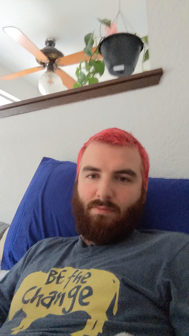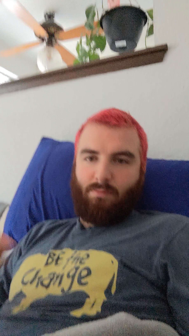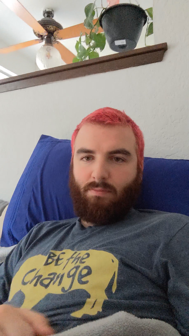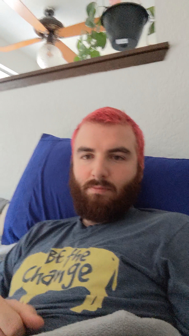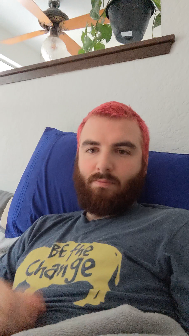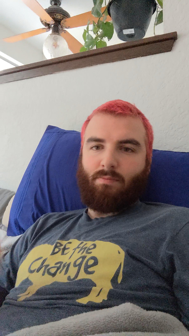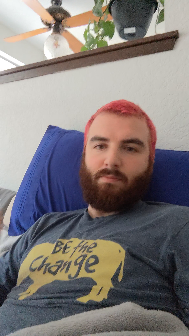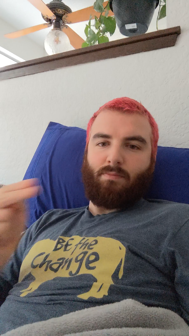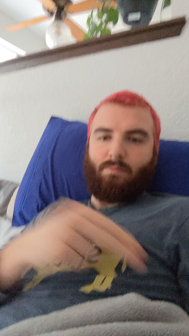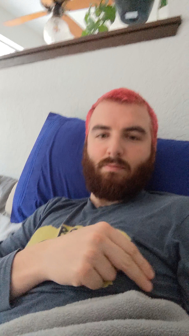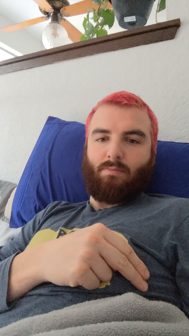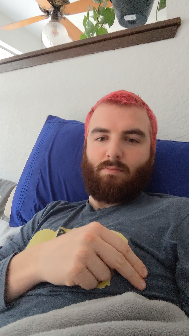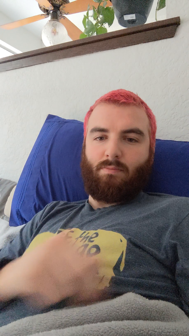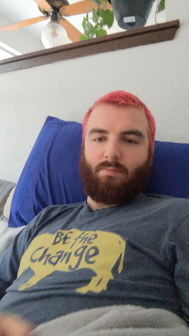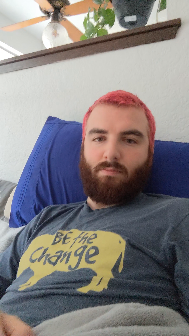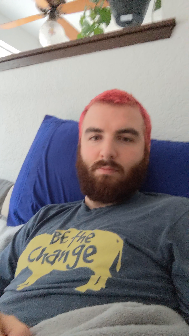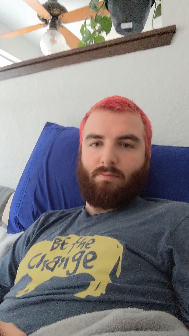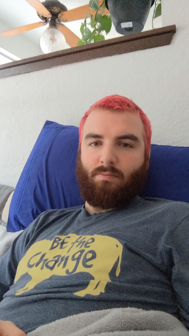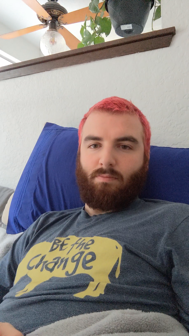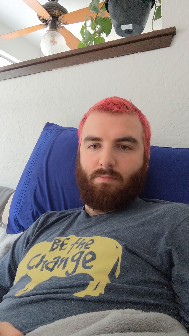belt